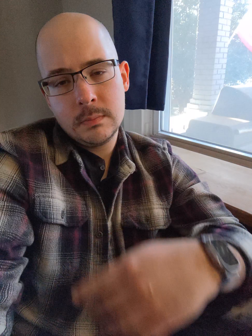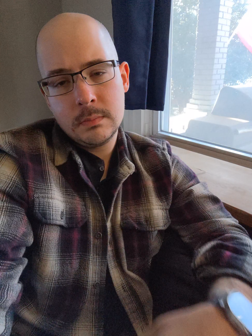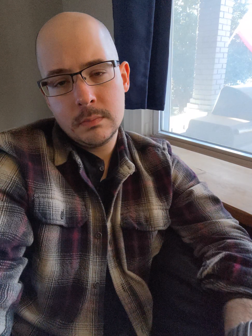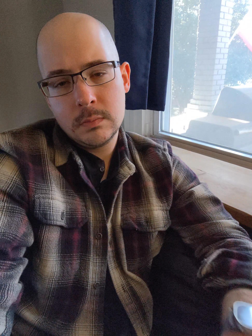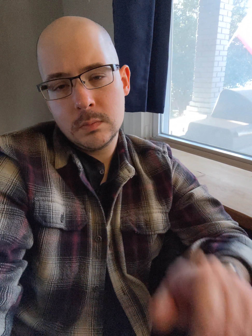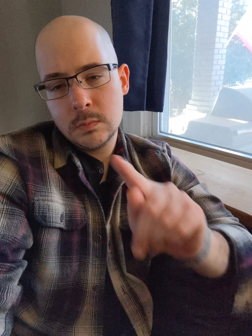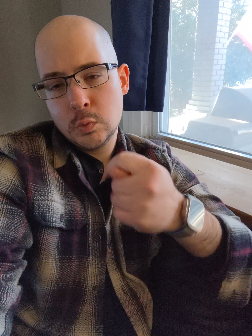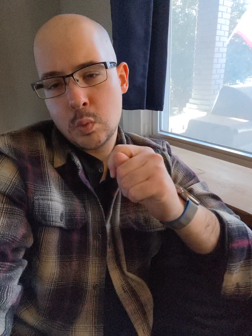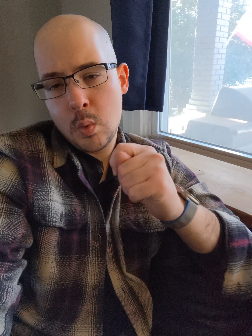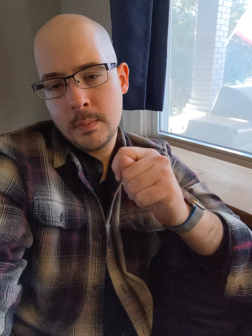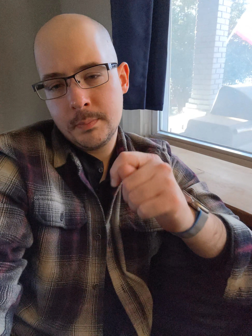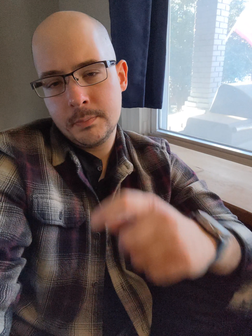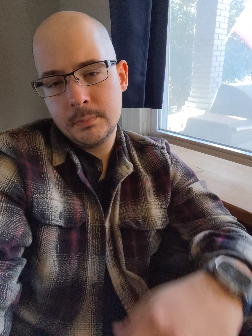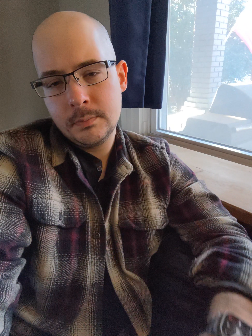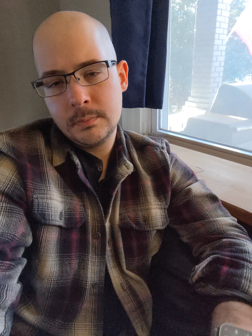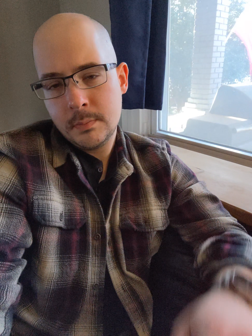toy